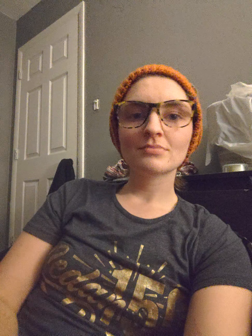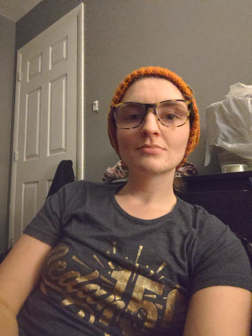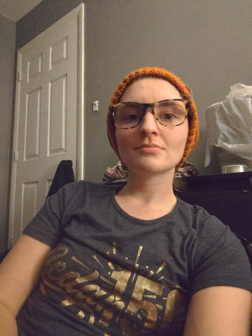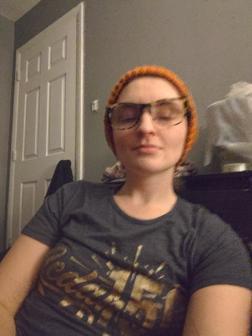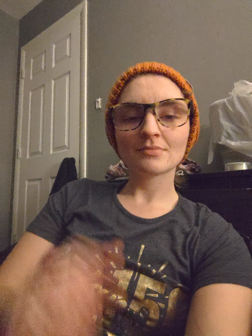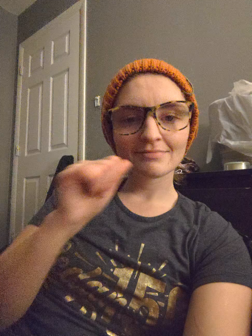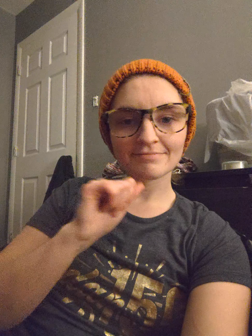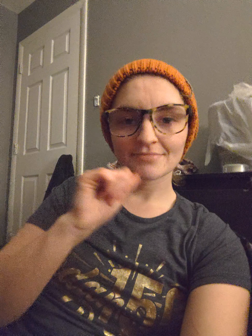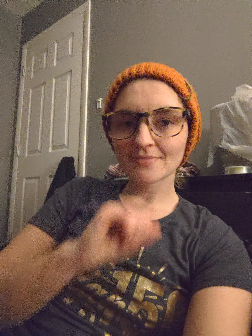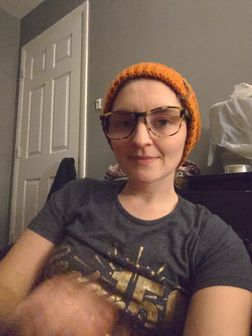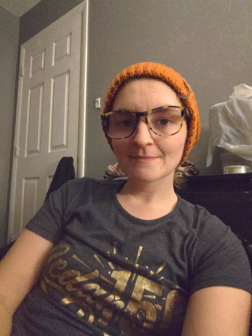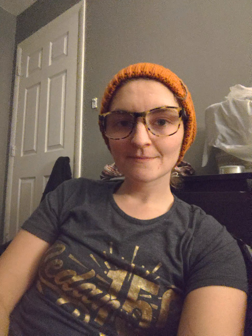aunt